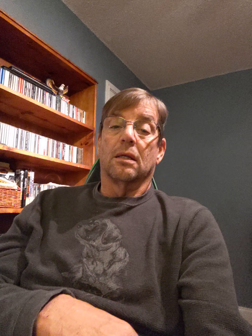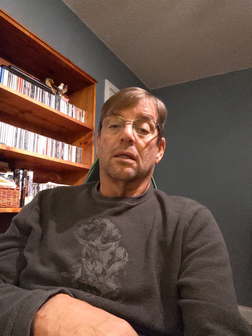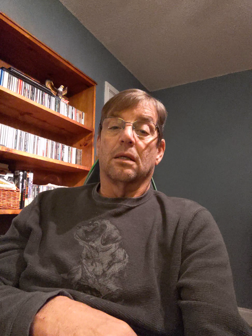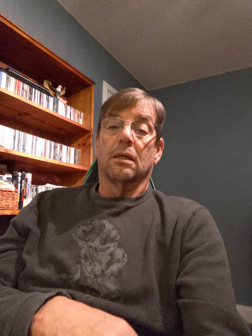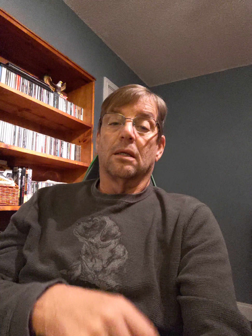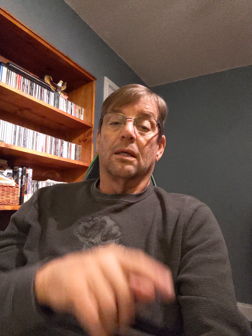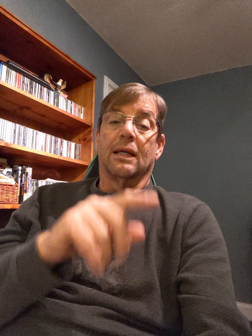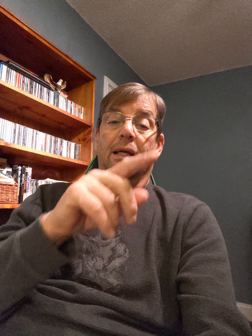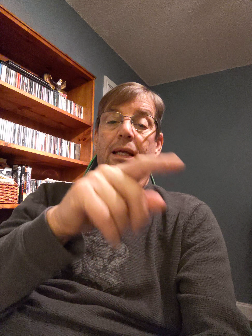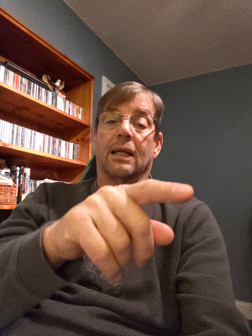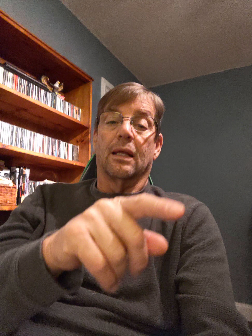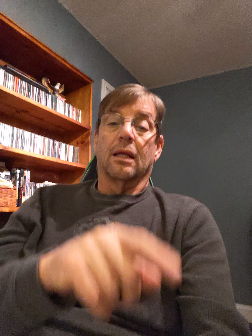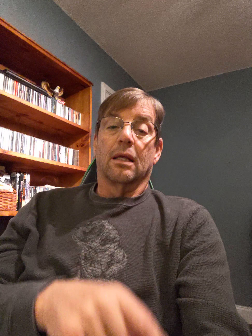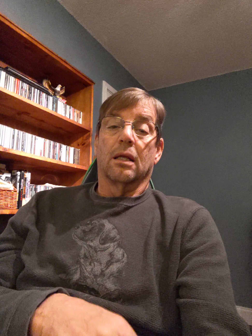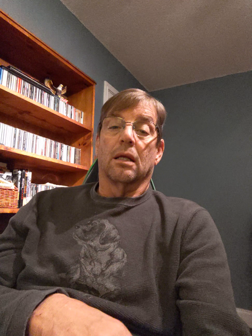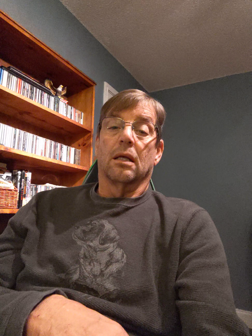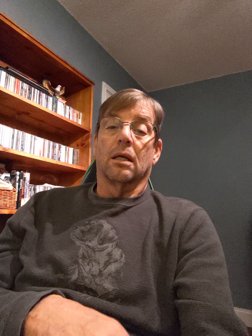he/she/it